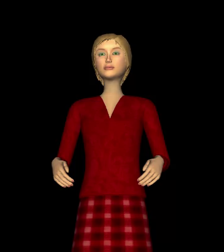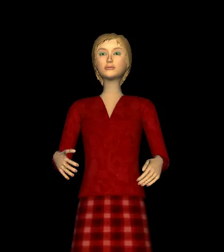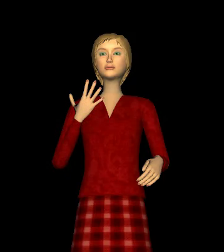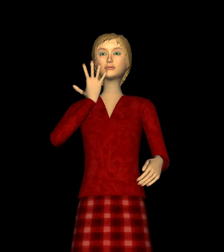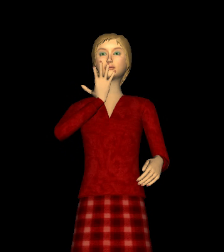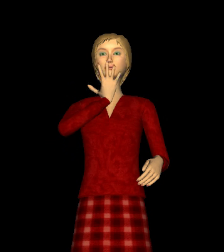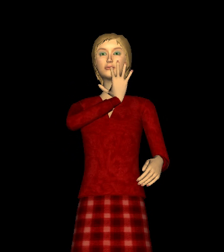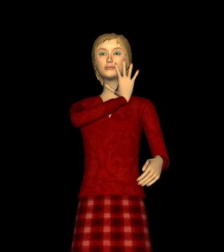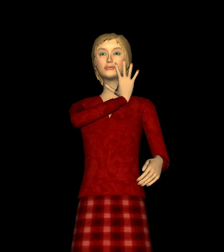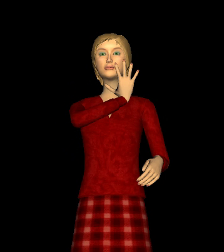لون